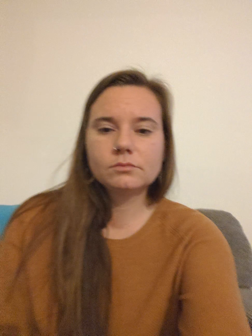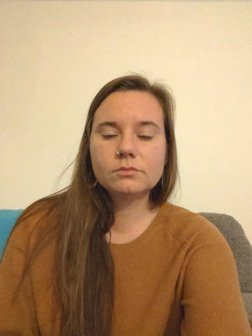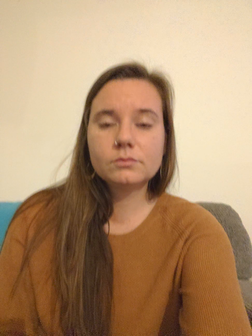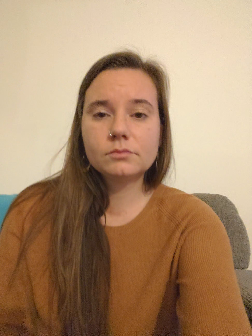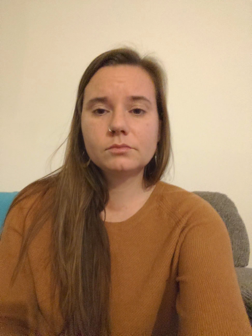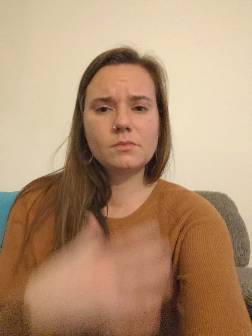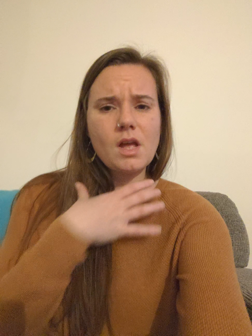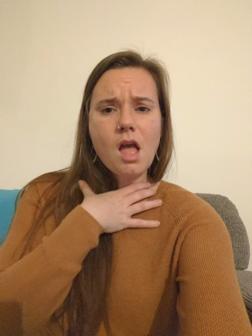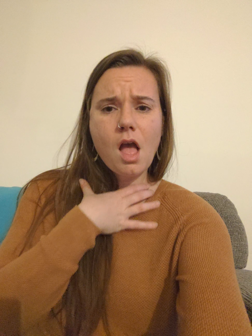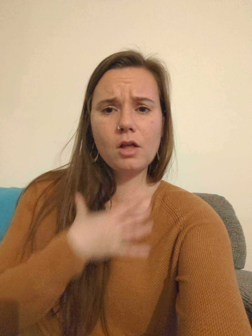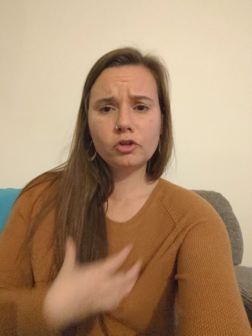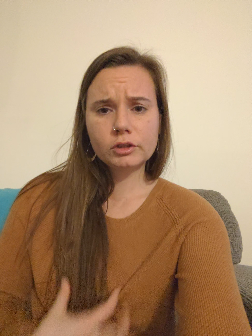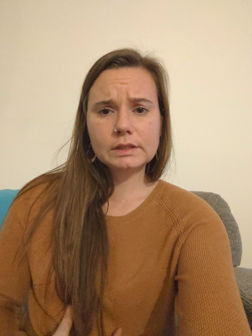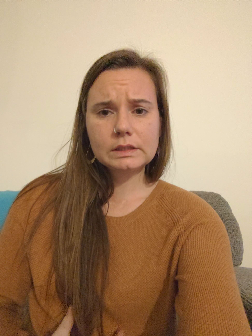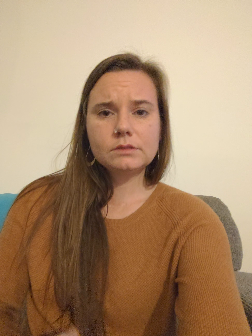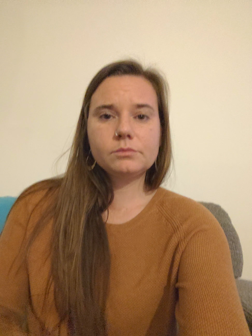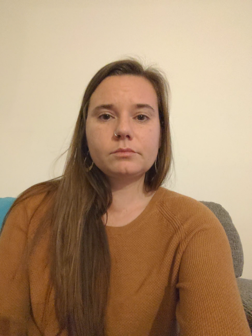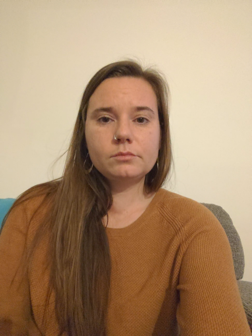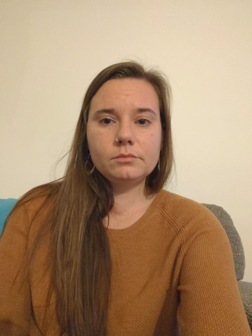hungry